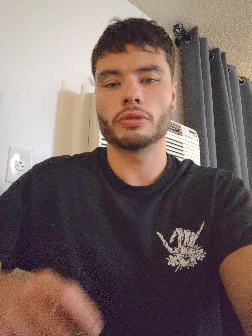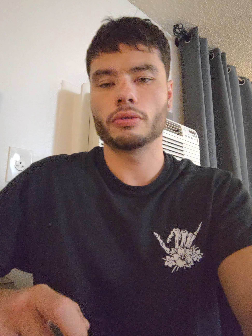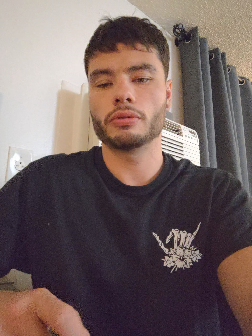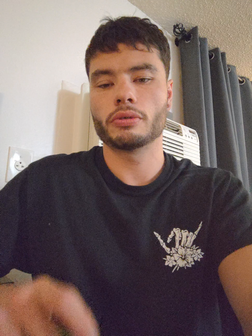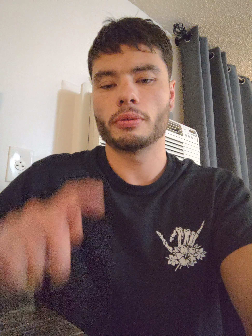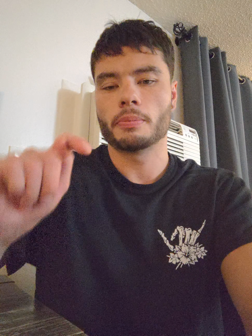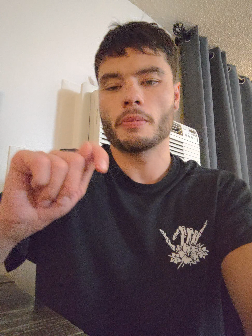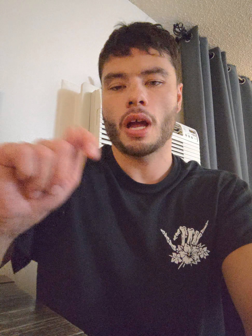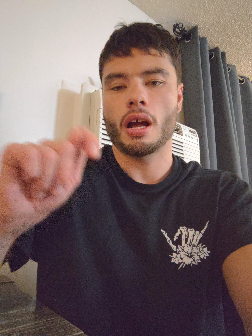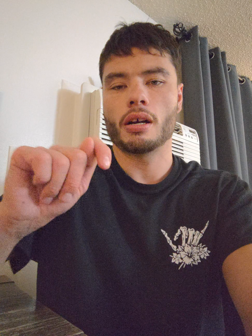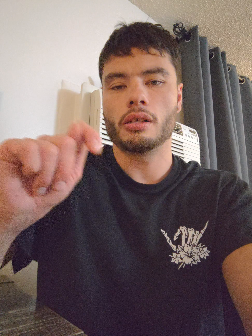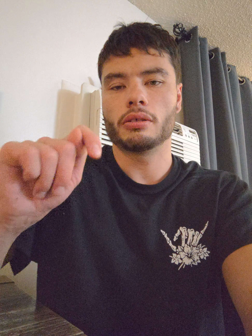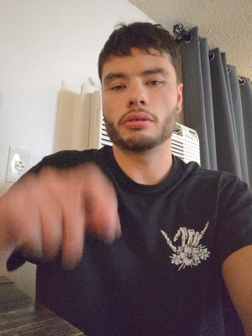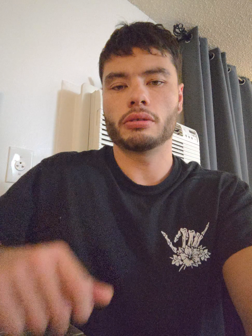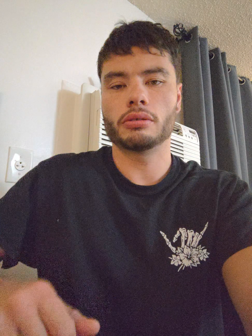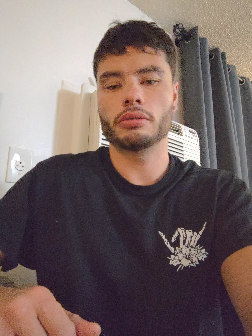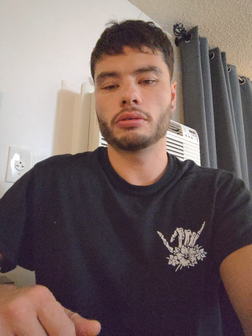potty